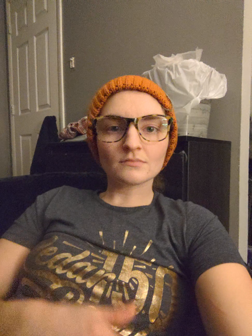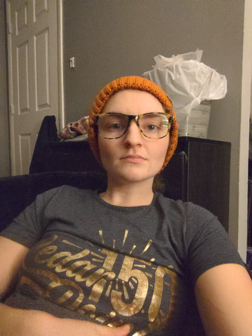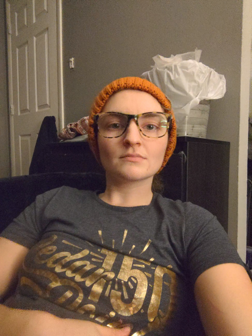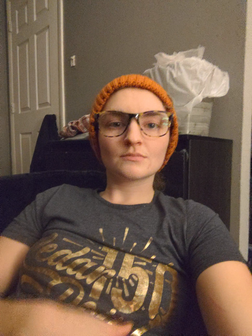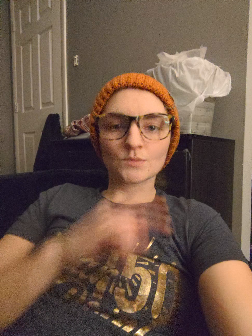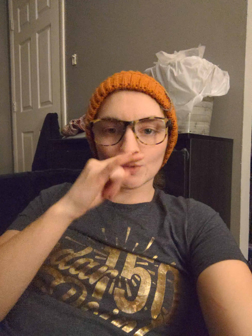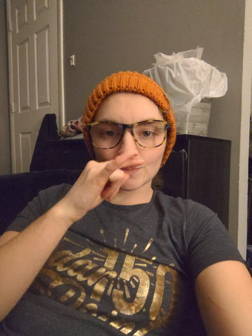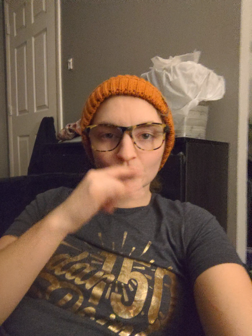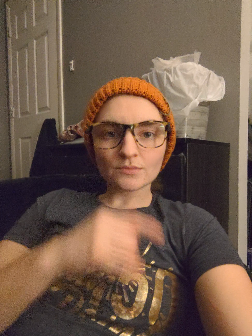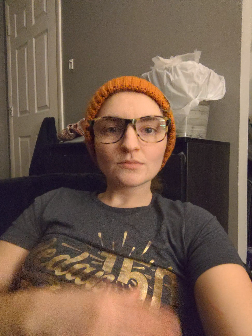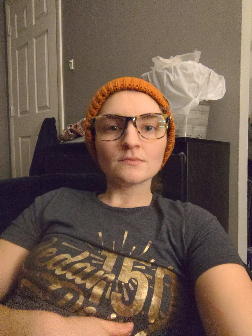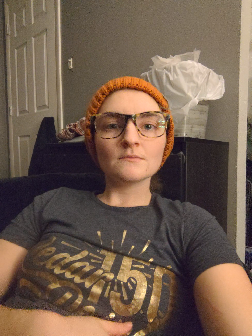child